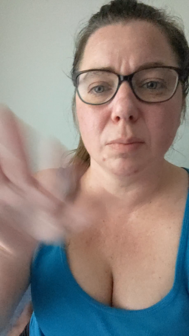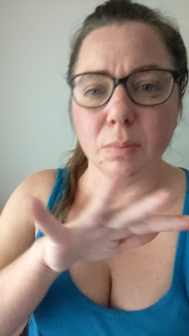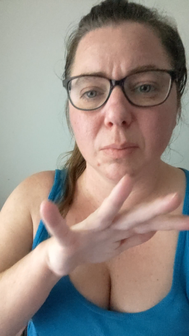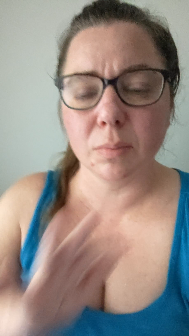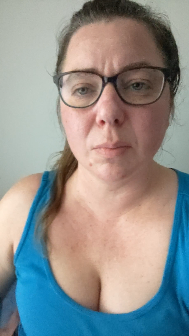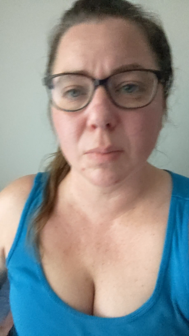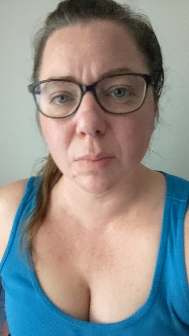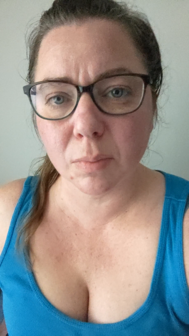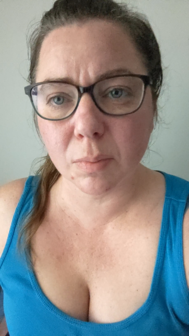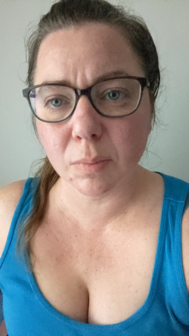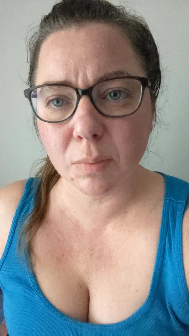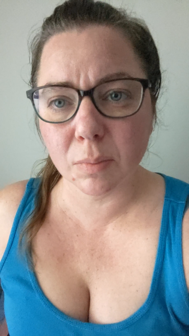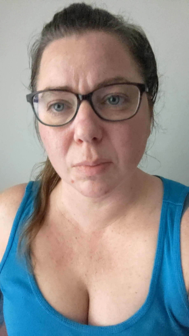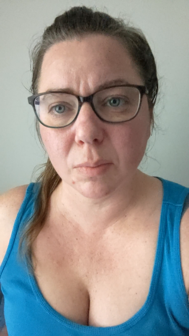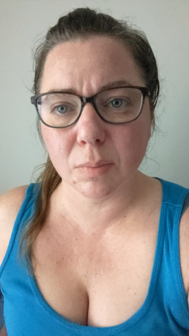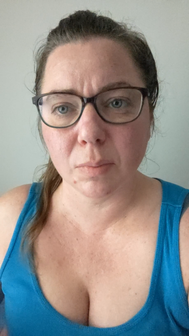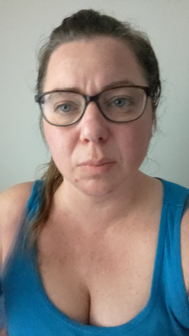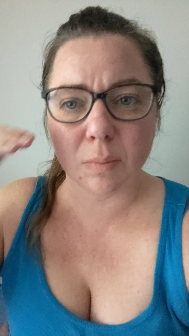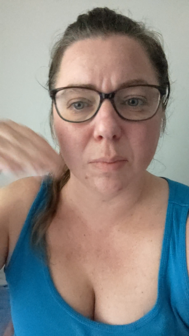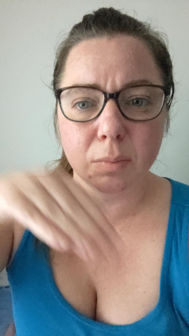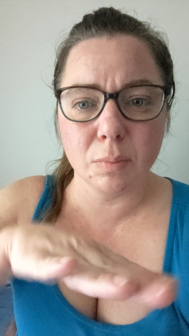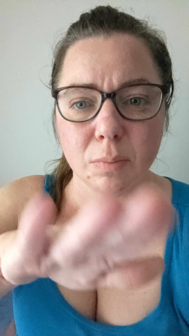enter